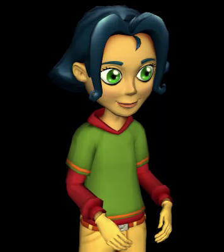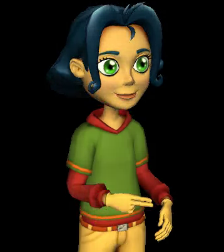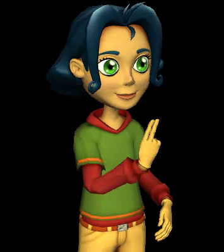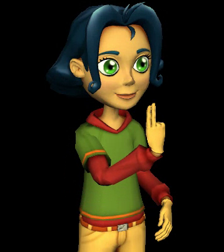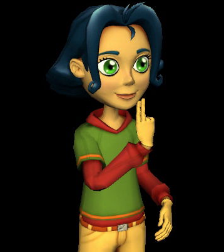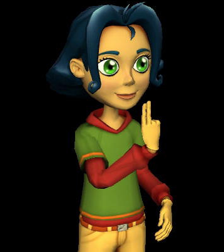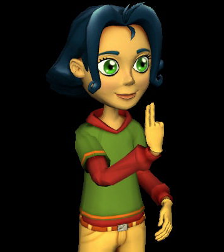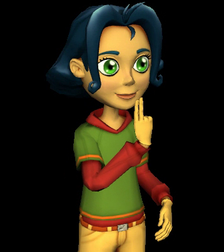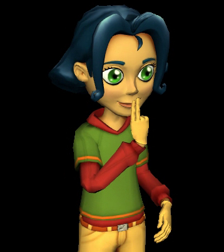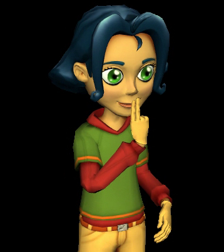سيجارة